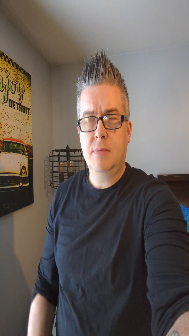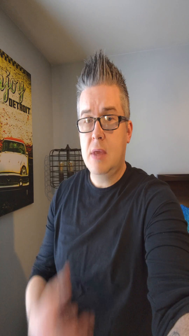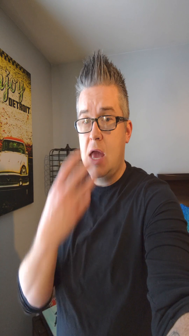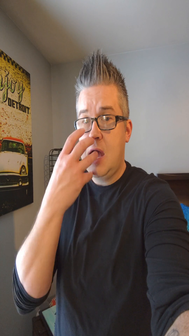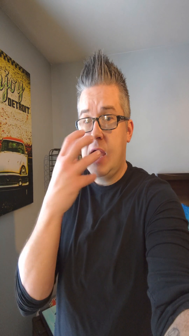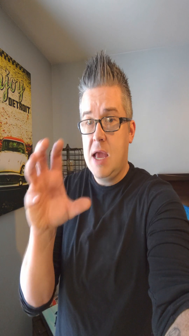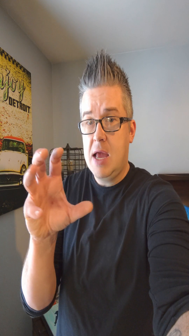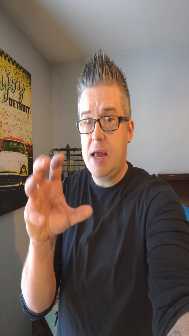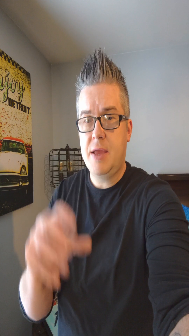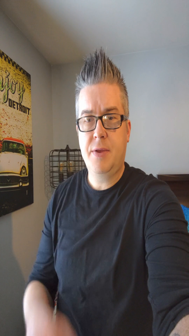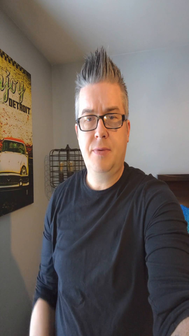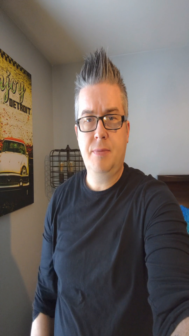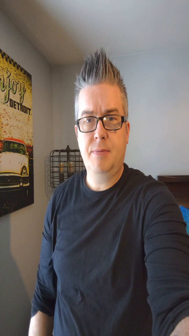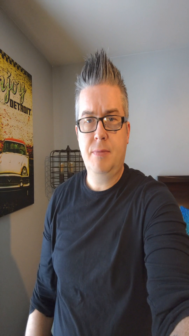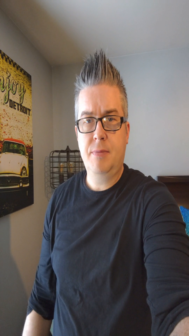hot